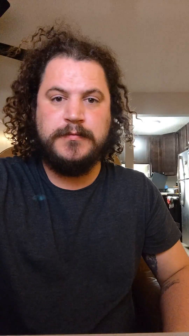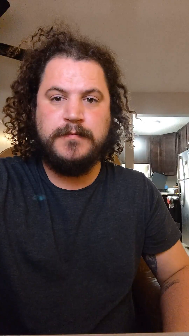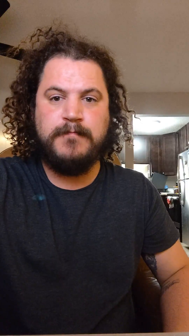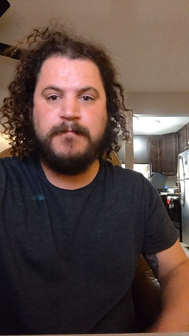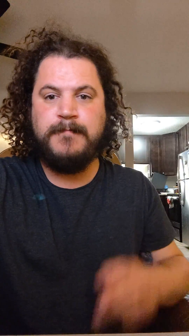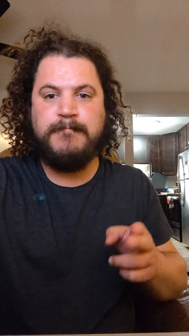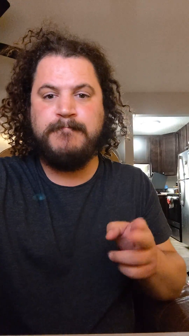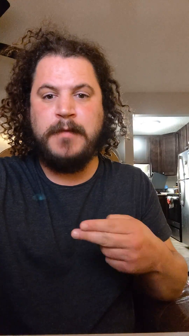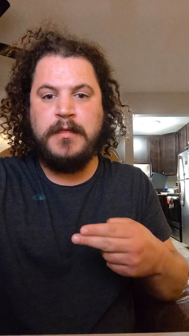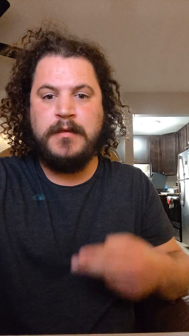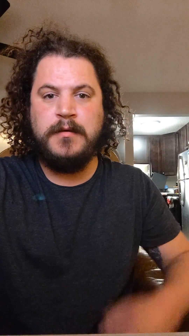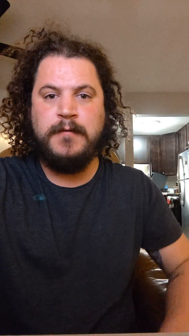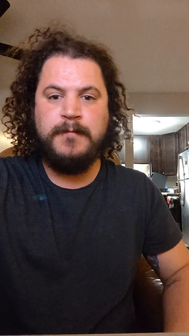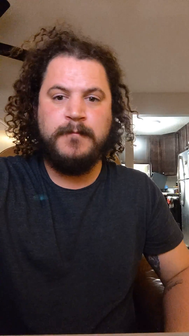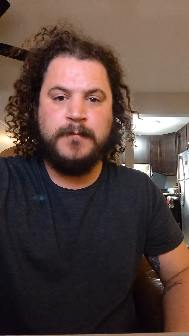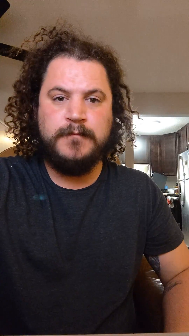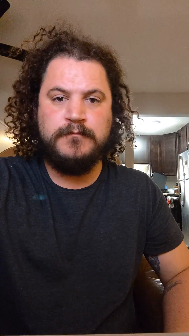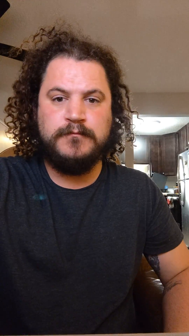belt